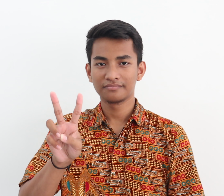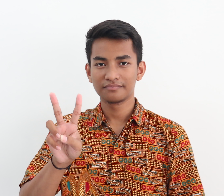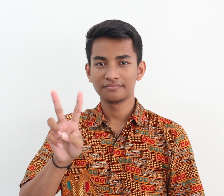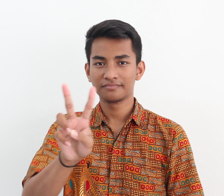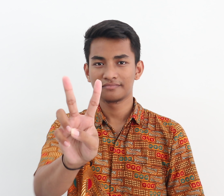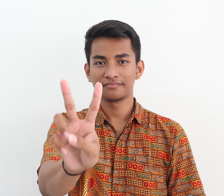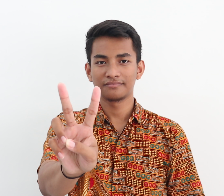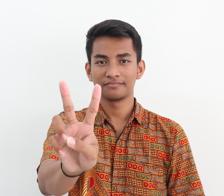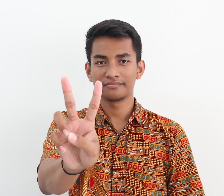V